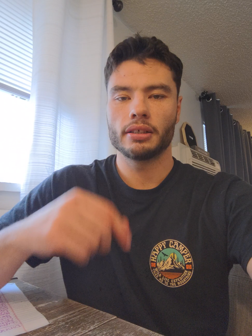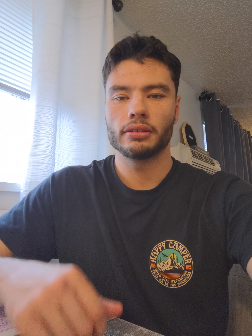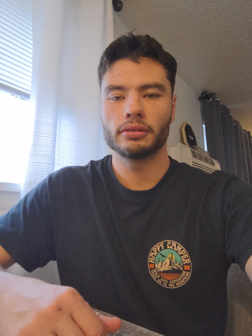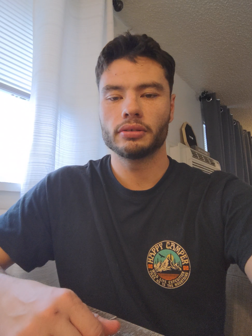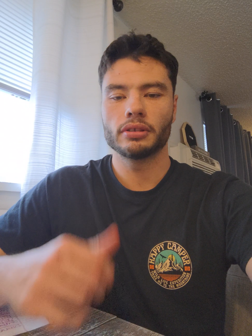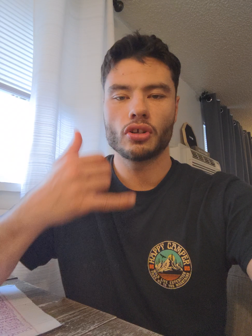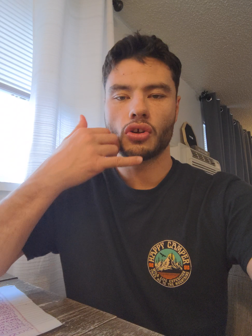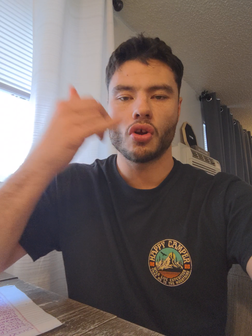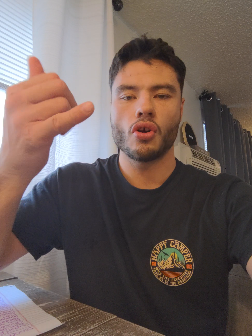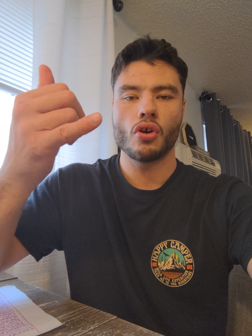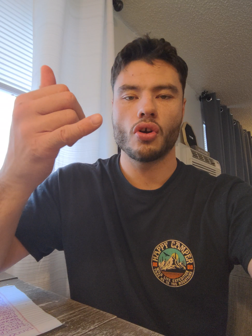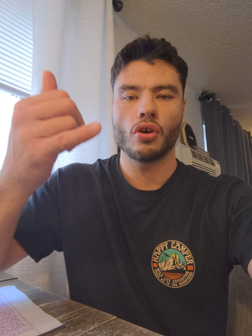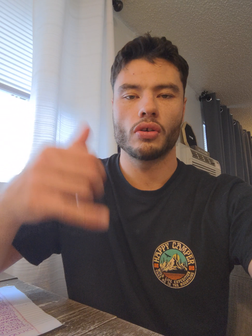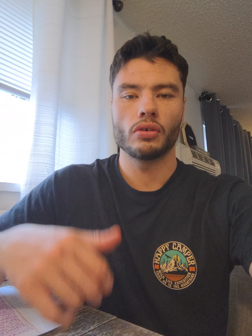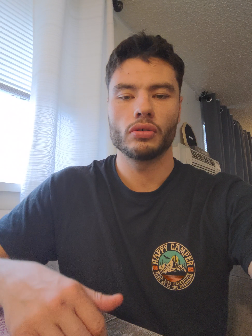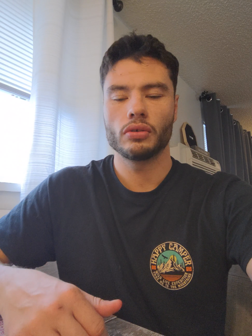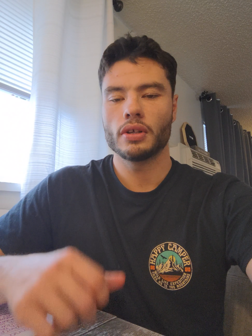call on the phone